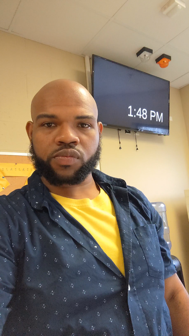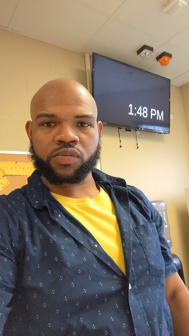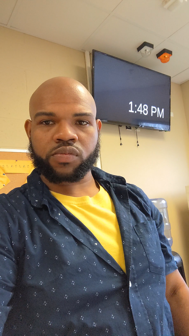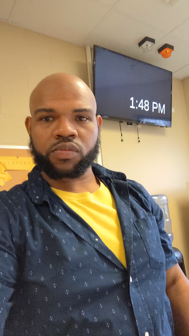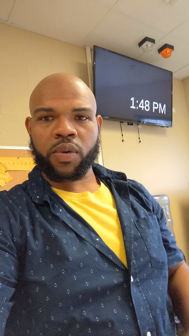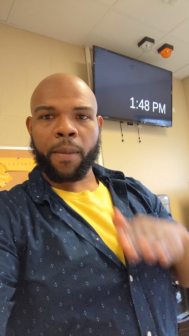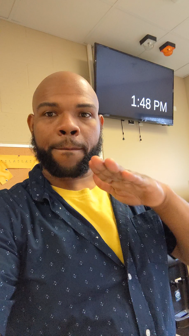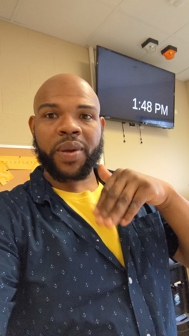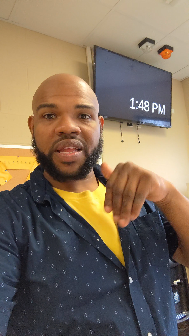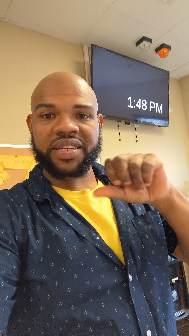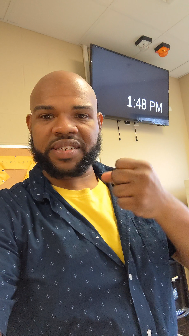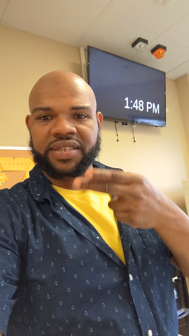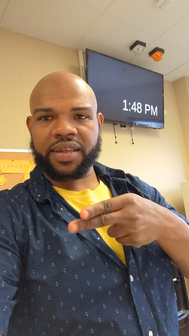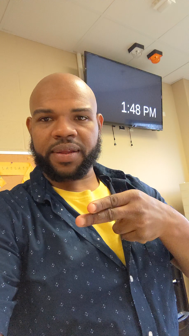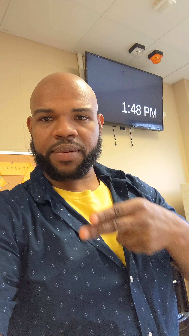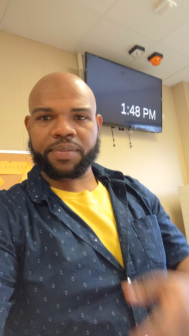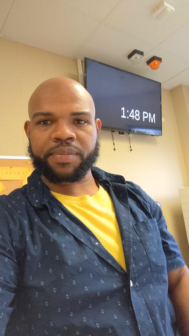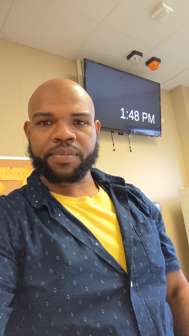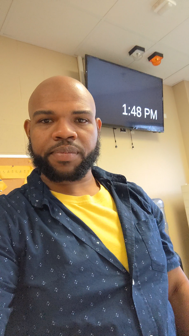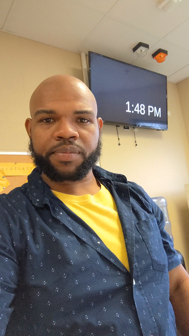pet's name